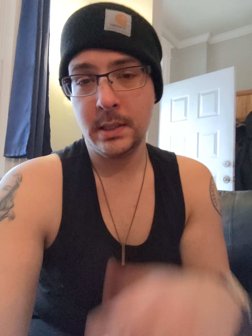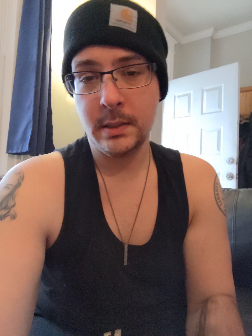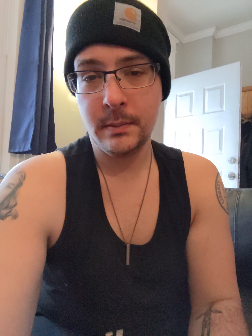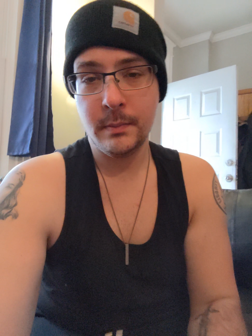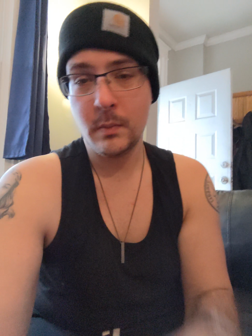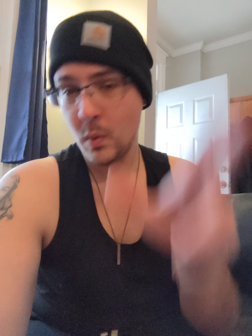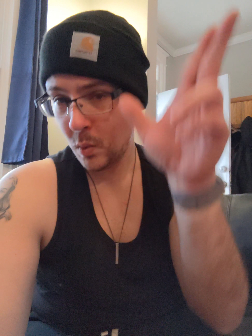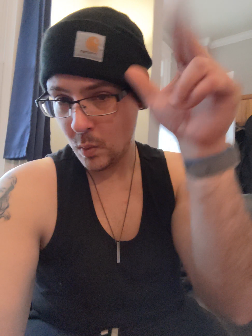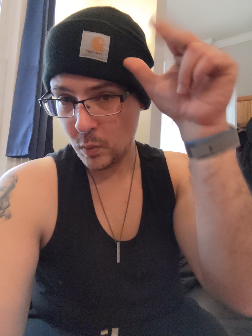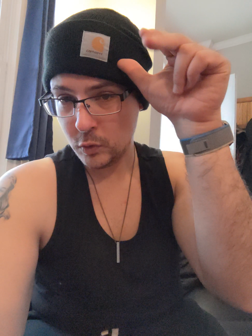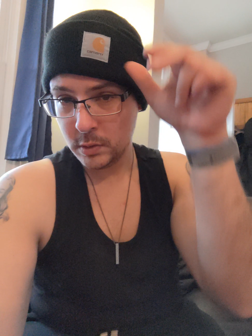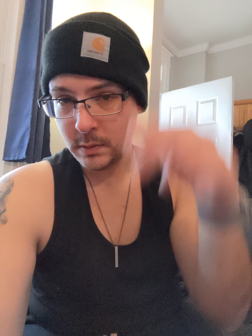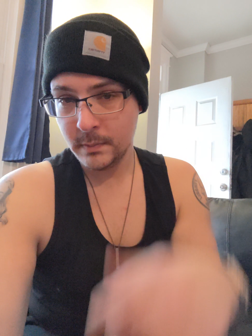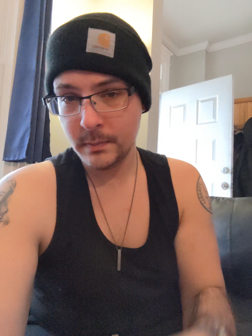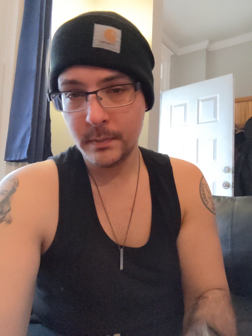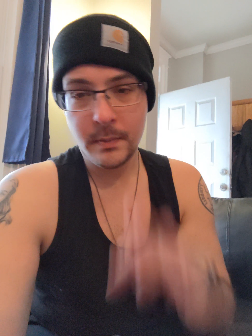horse